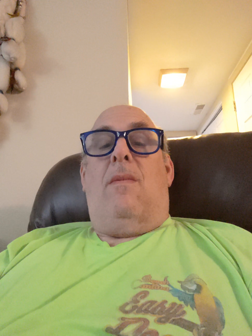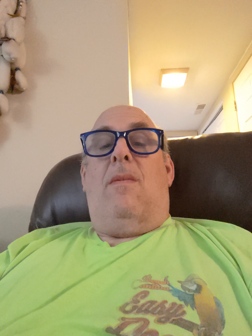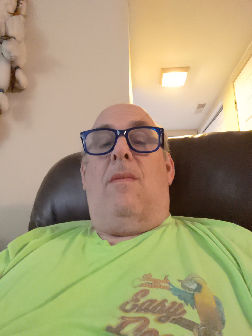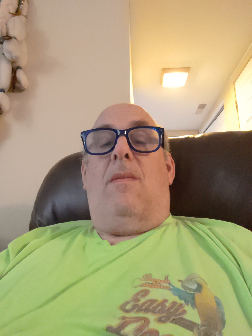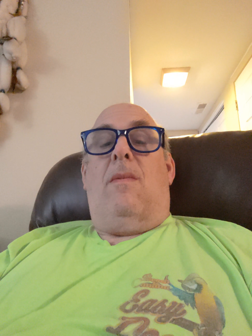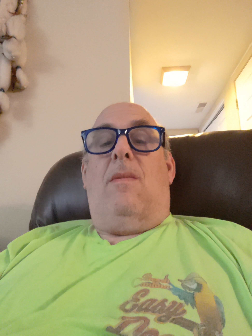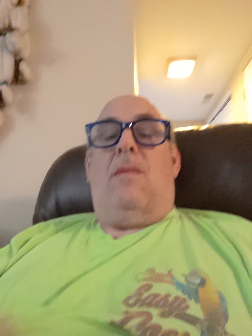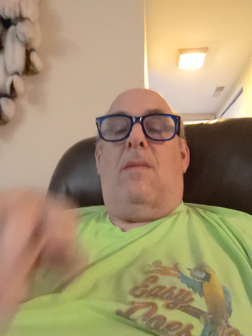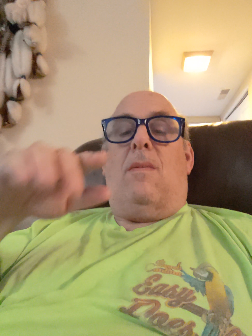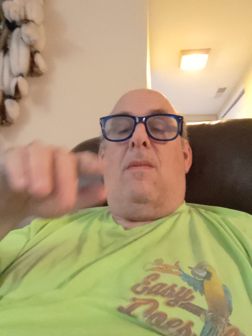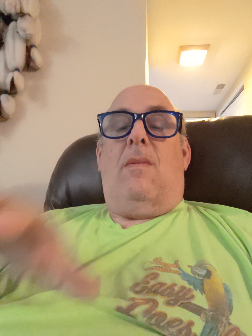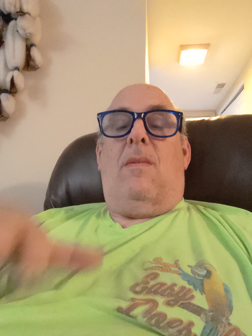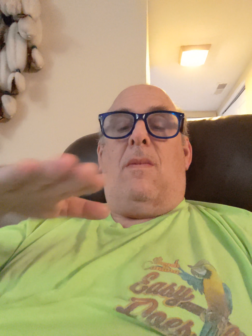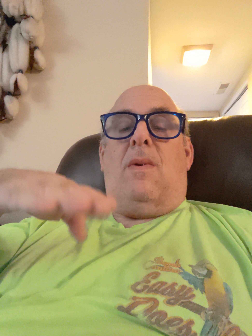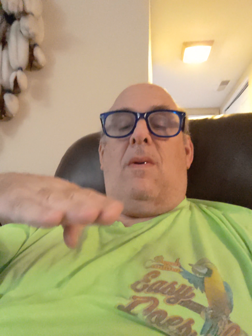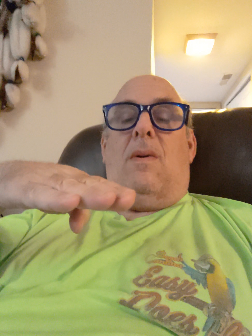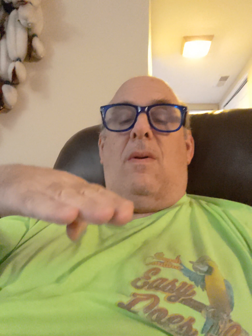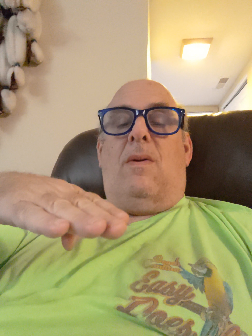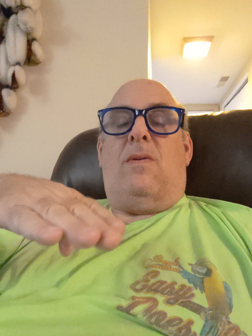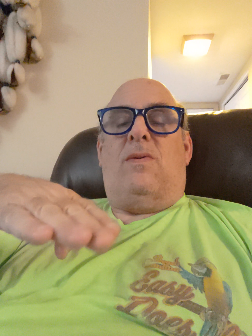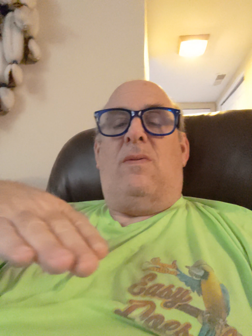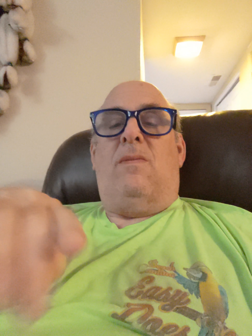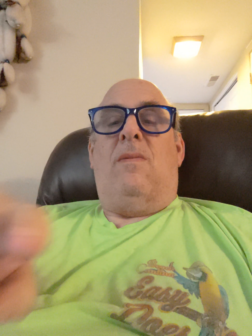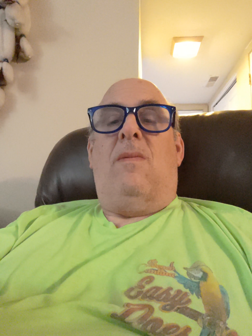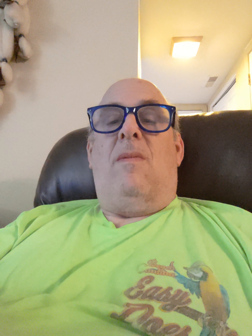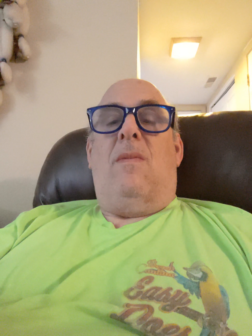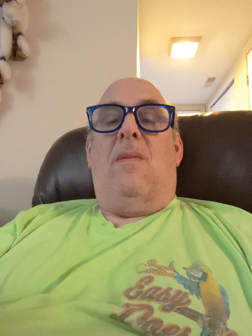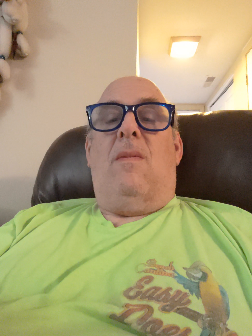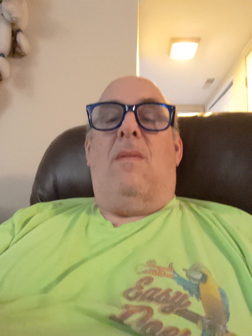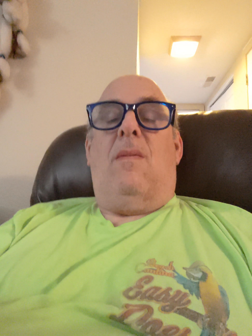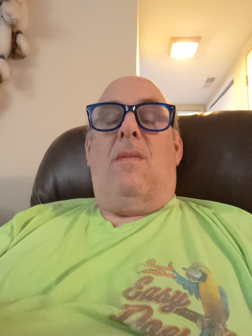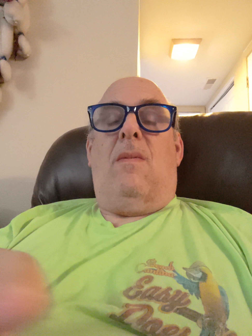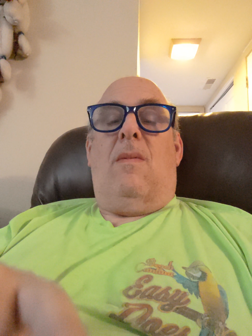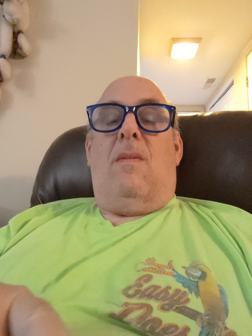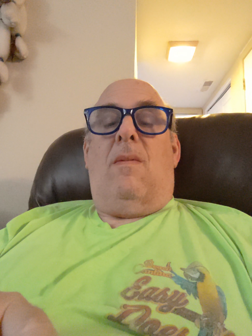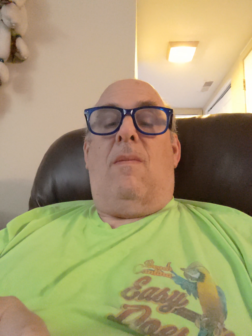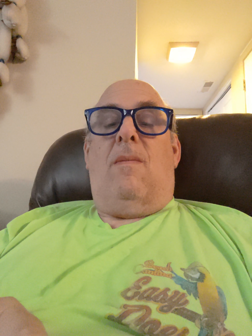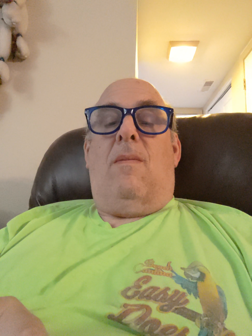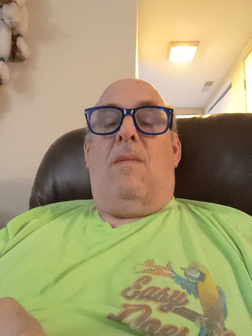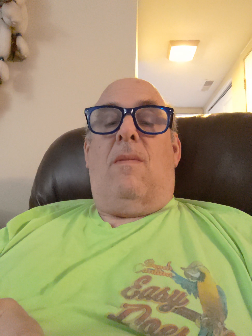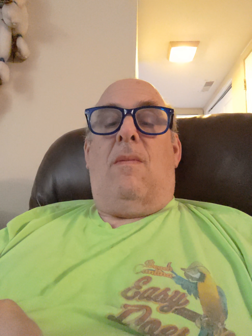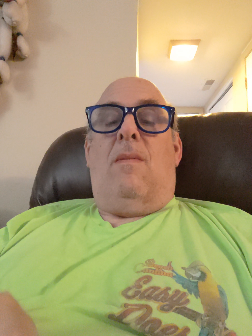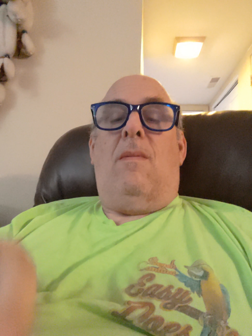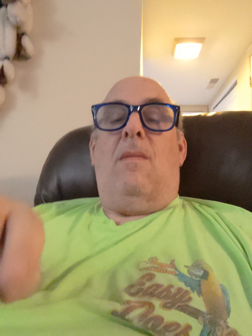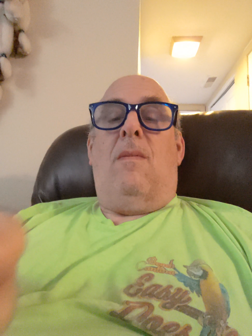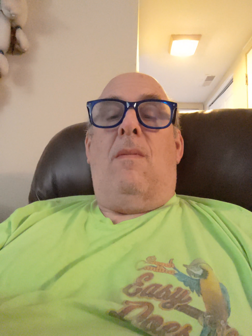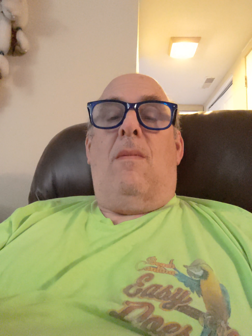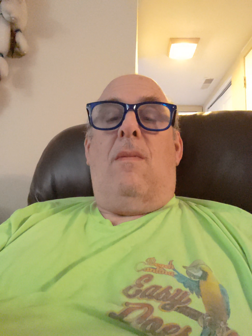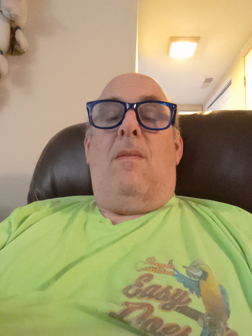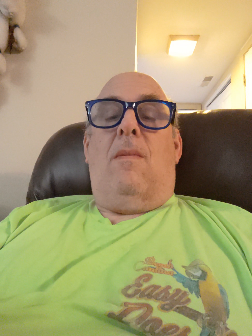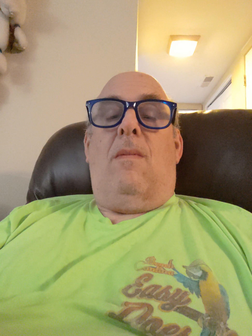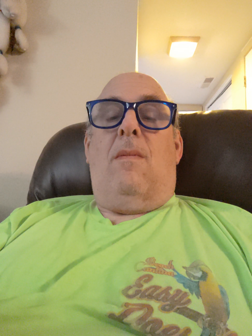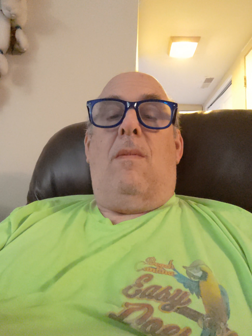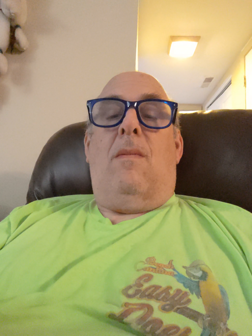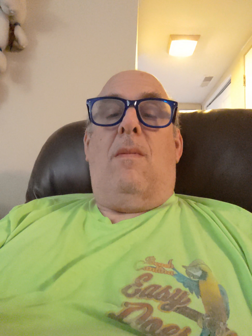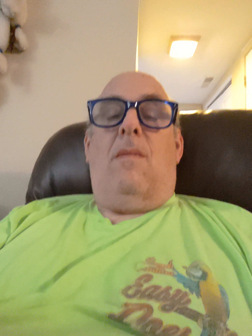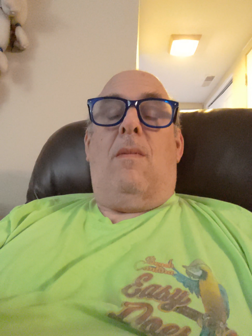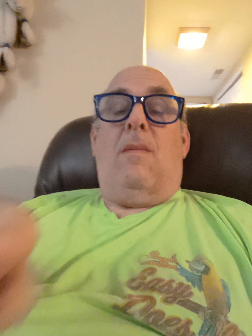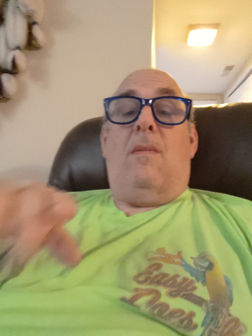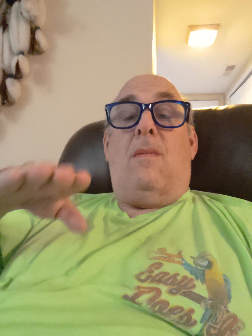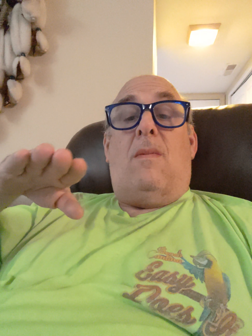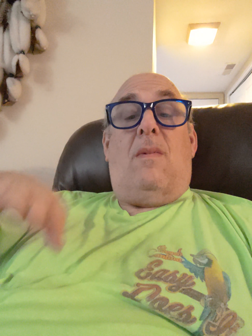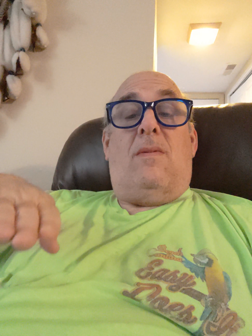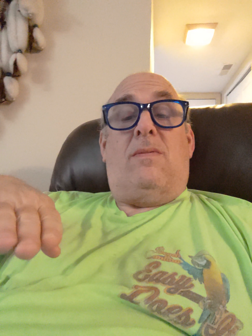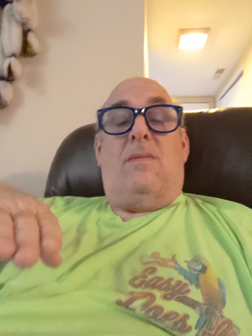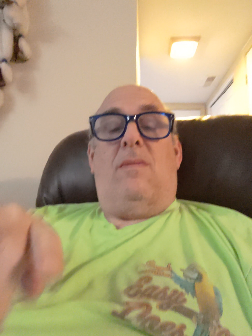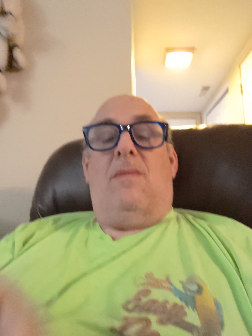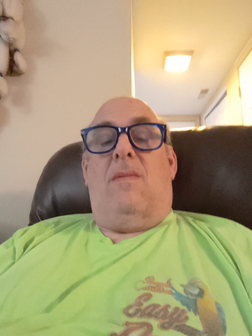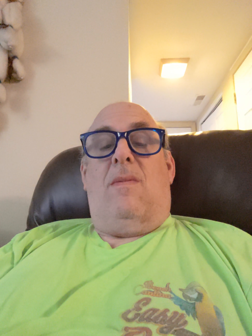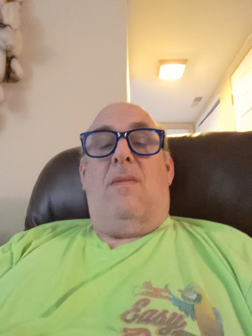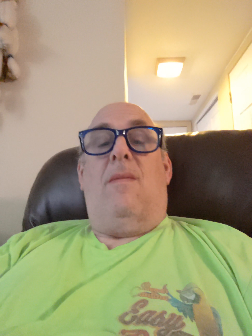child